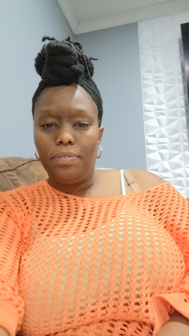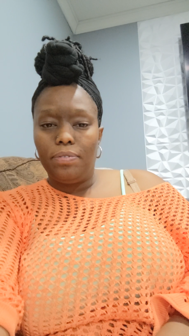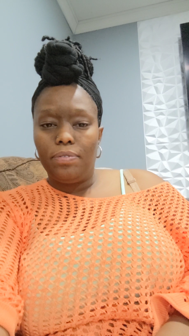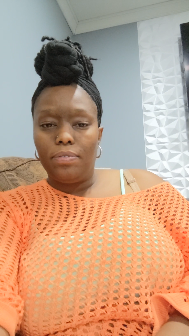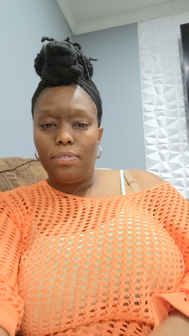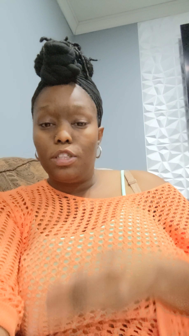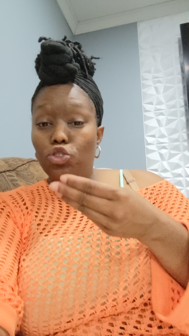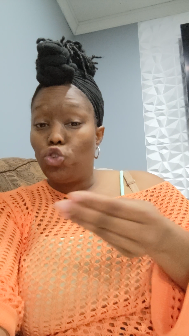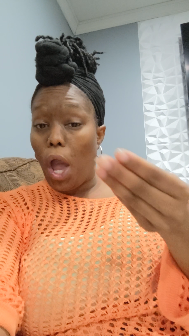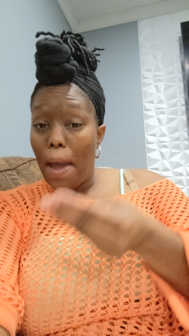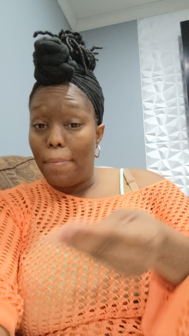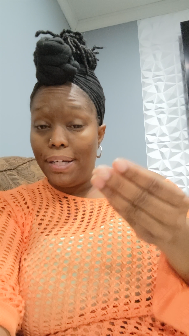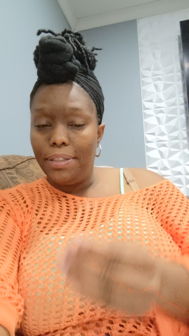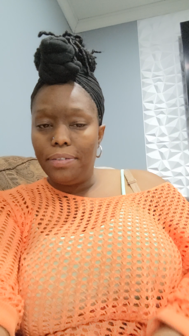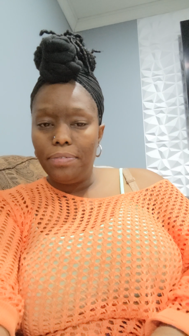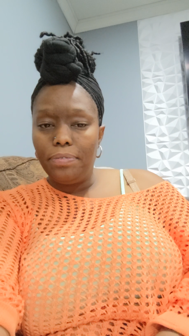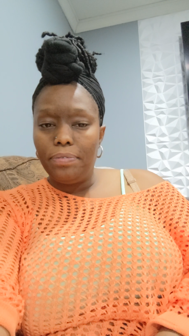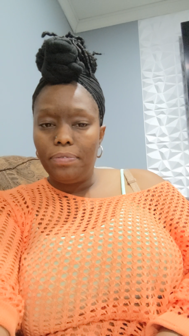shopping